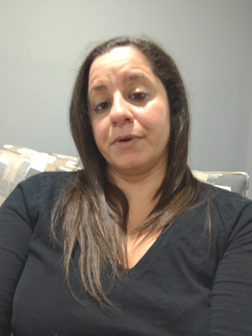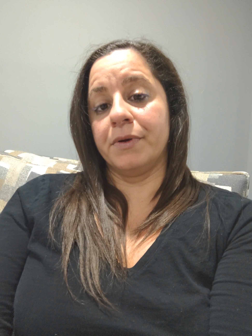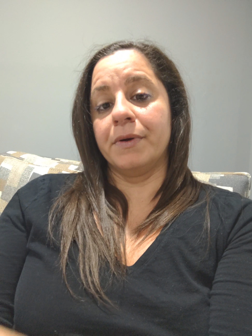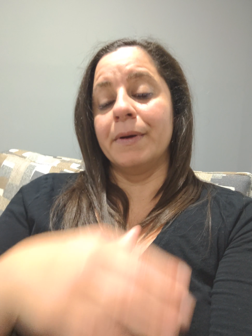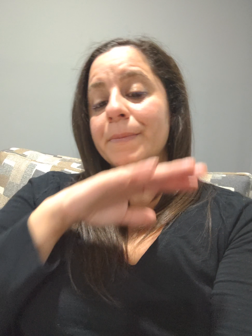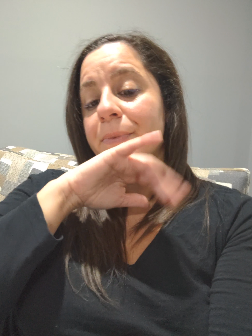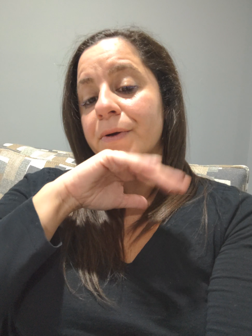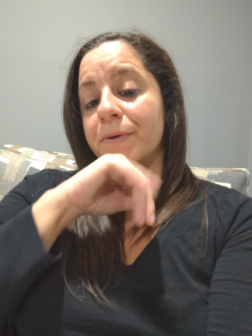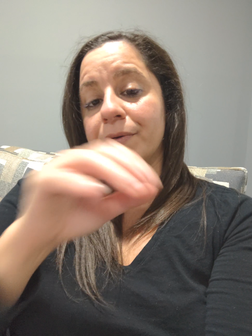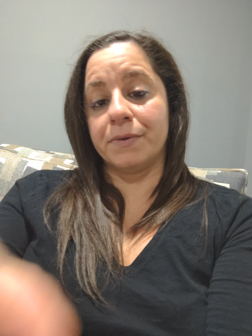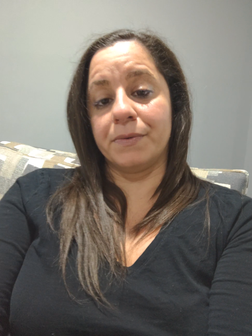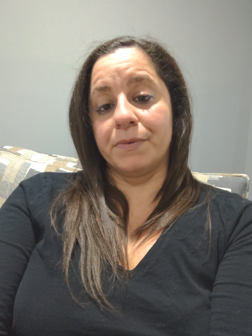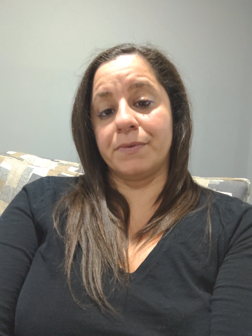pig